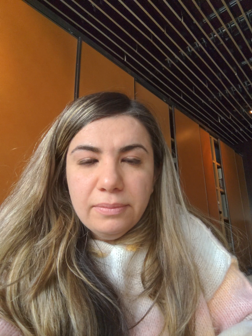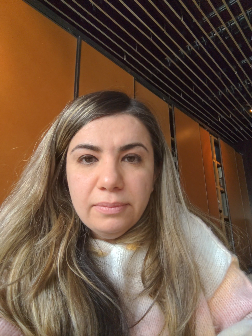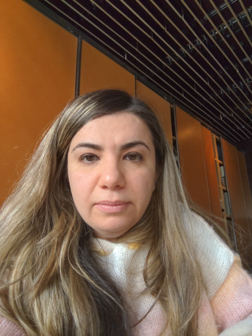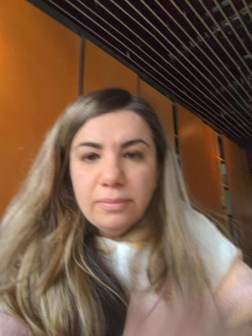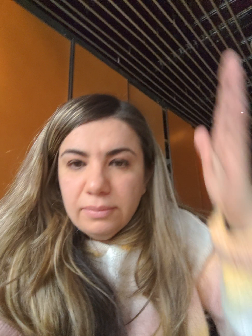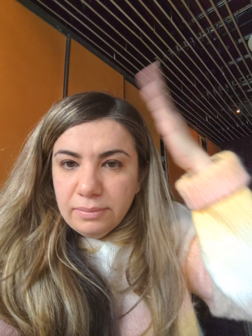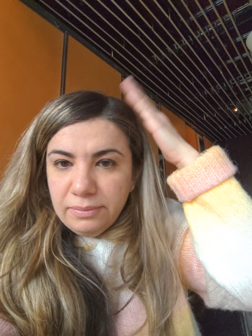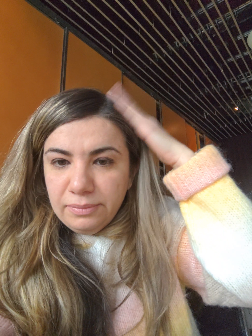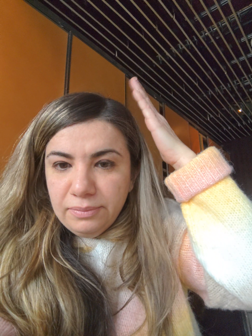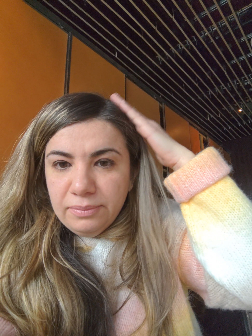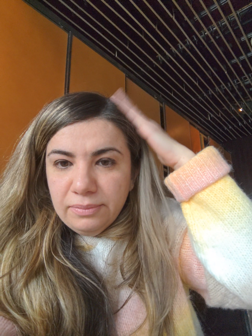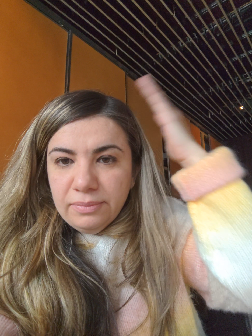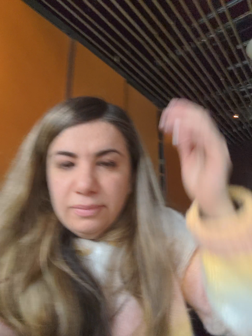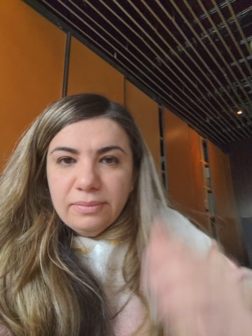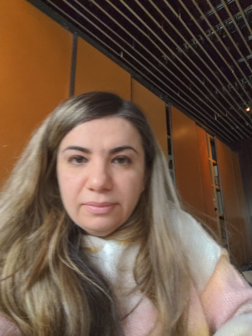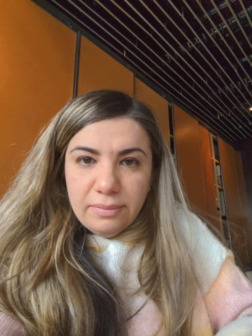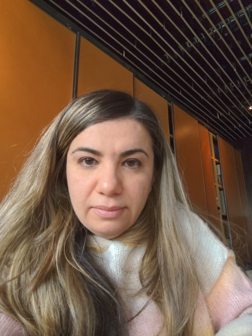hat